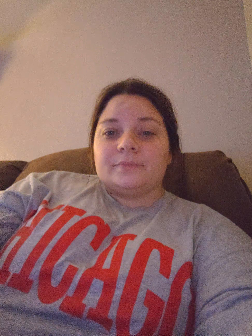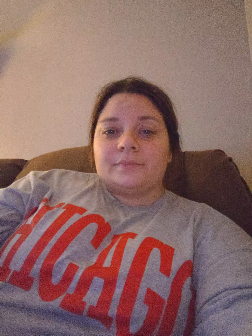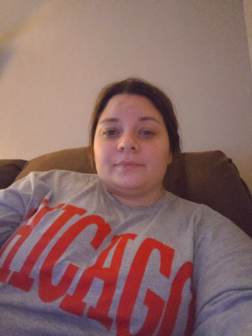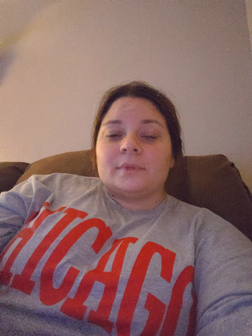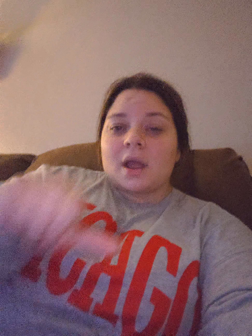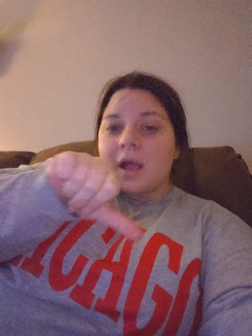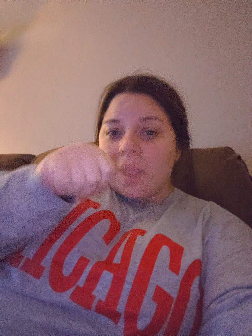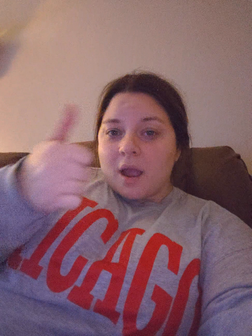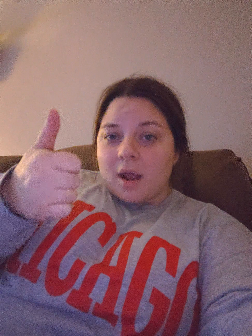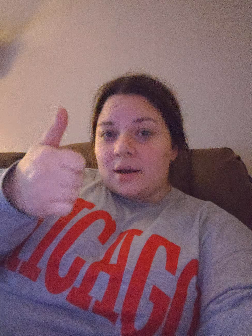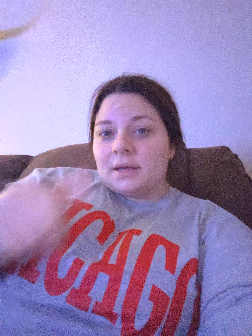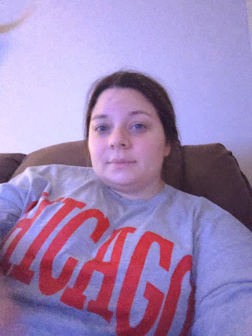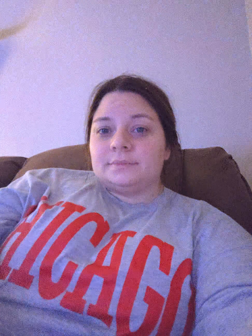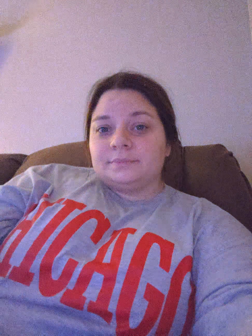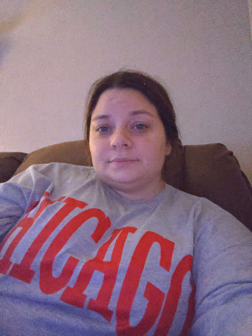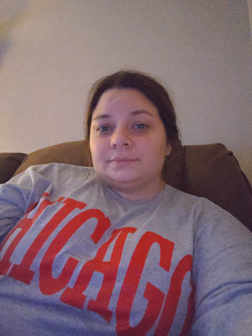any